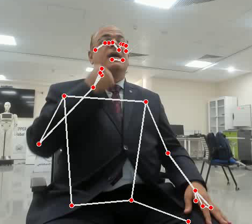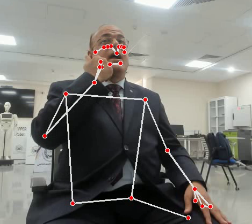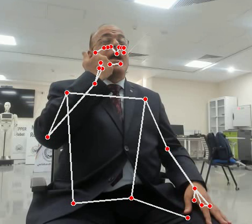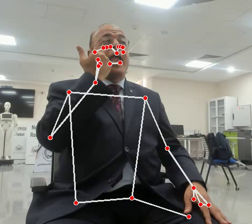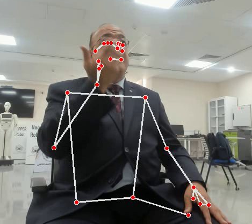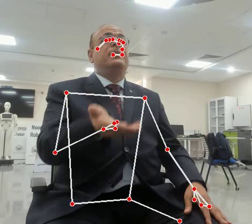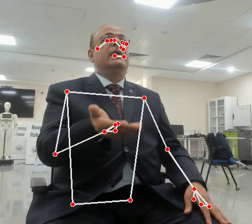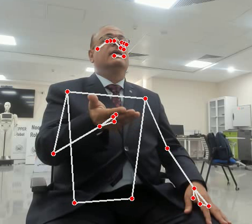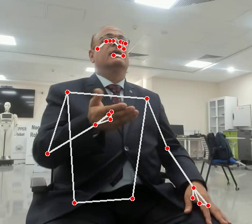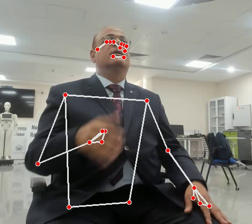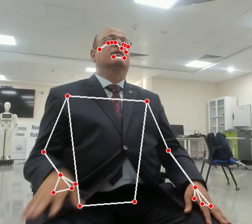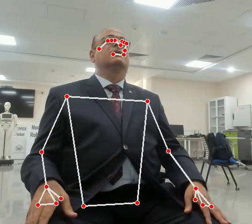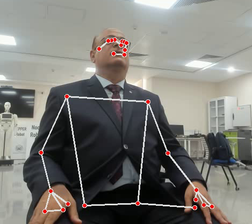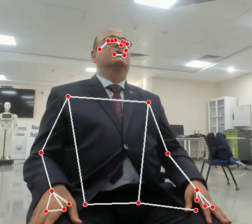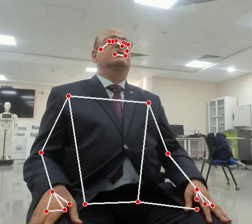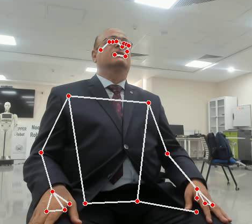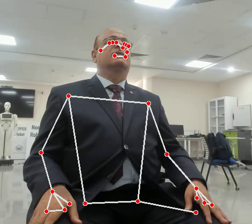3ieb